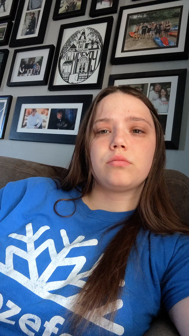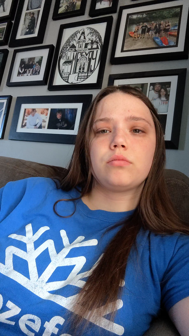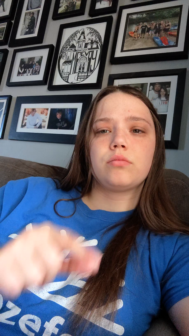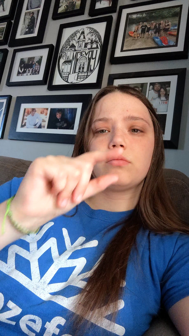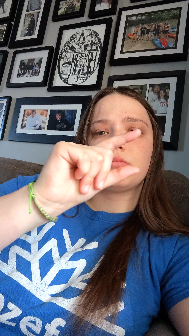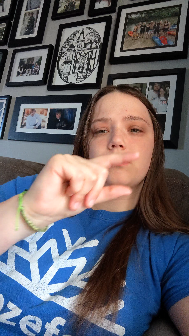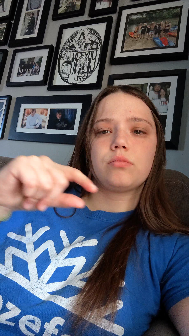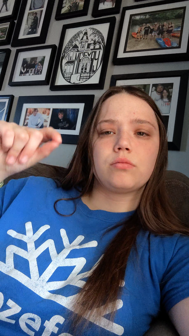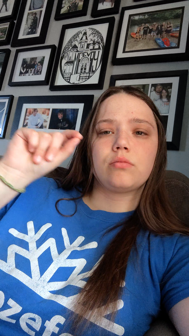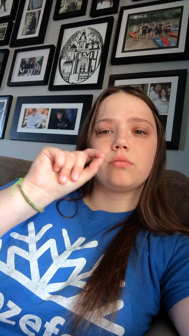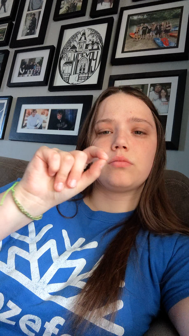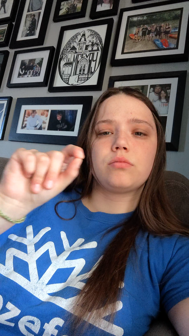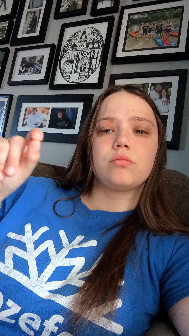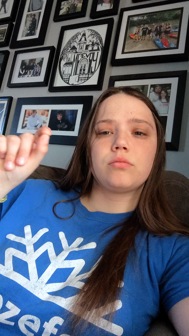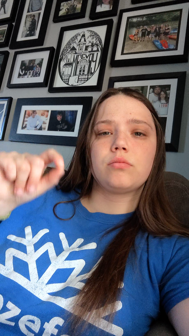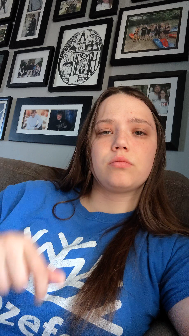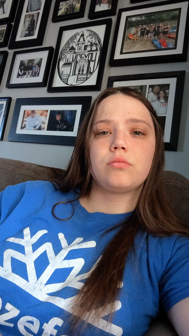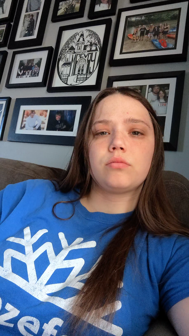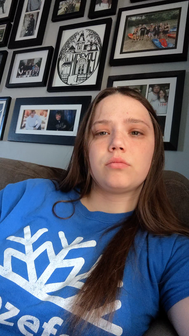peas